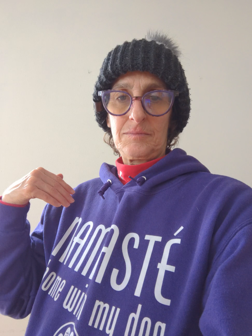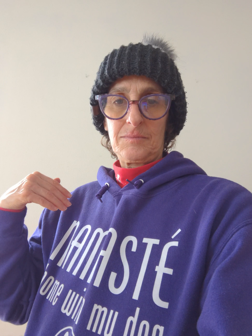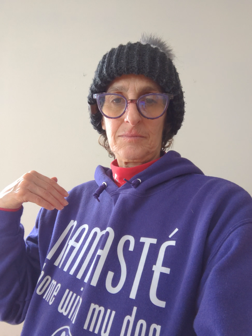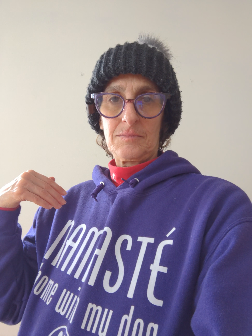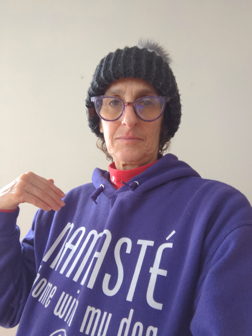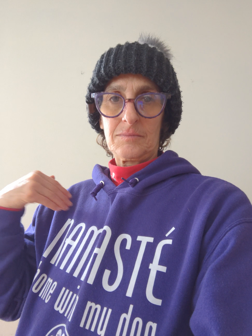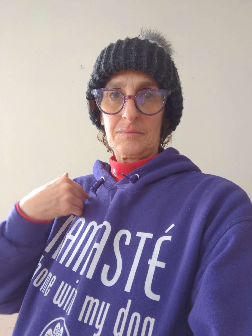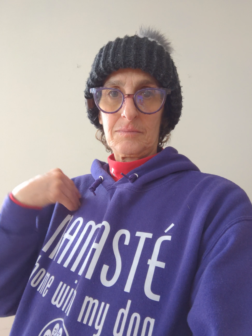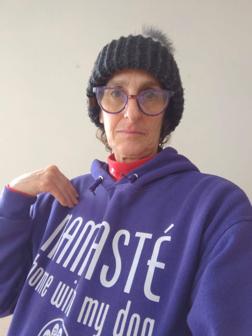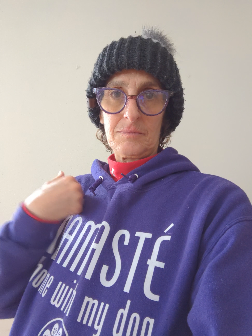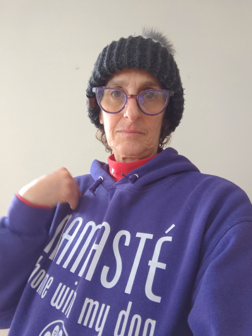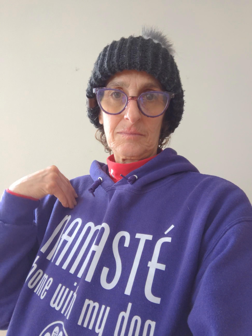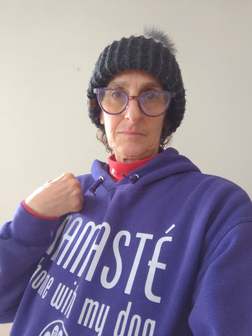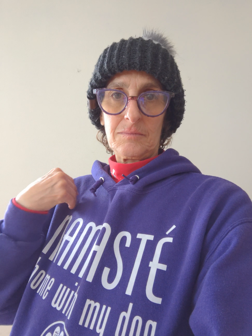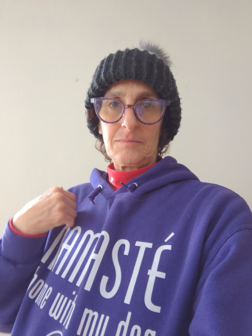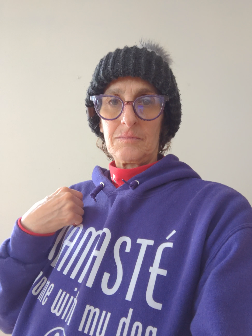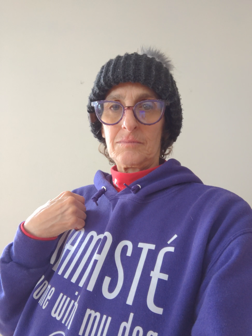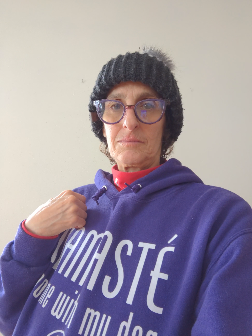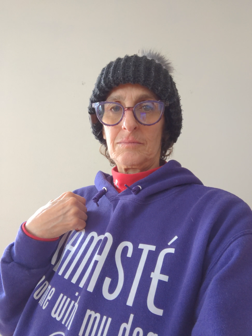animal